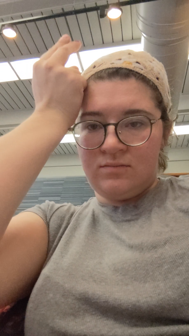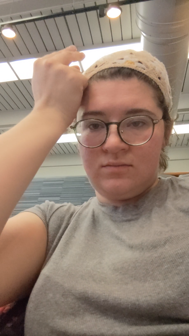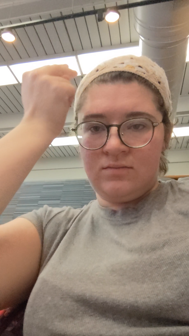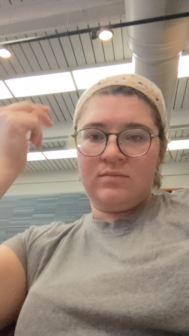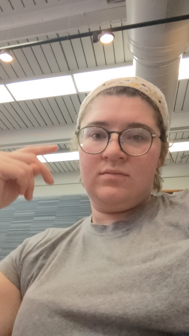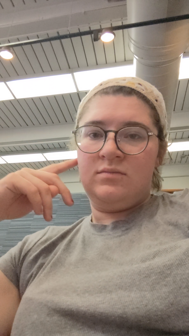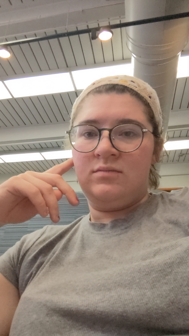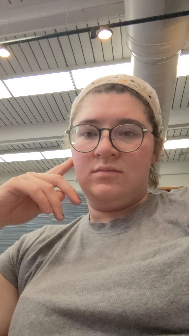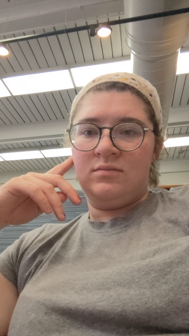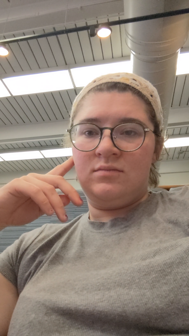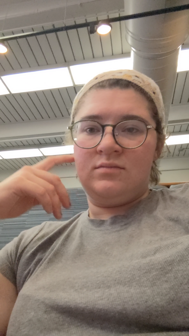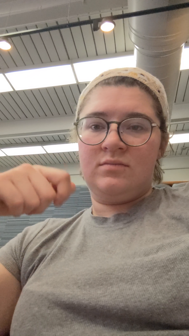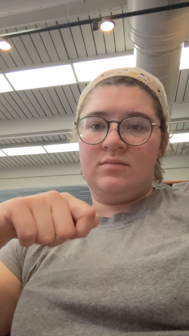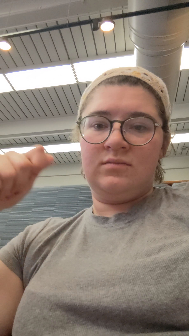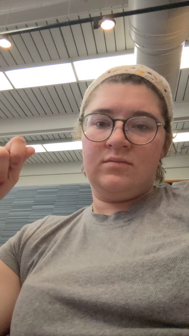pull